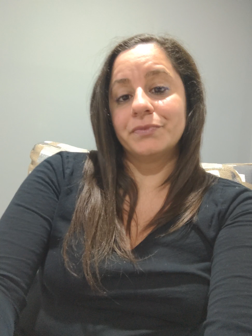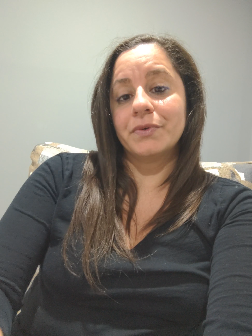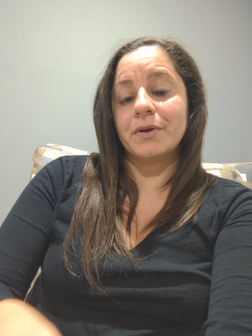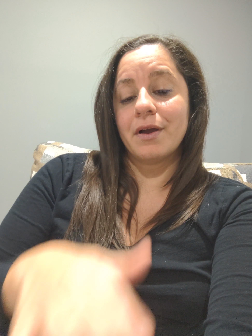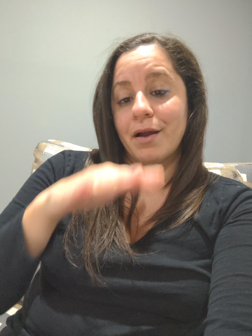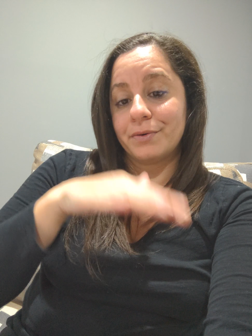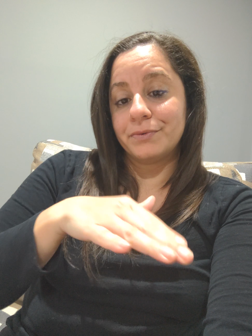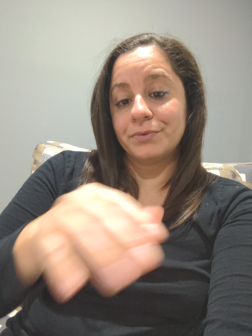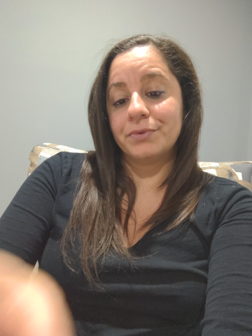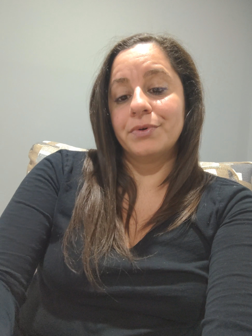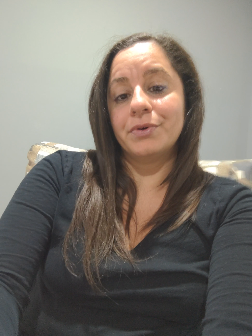on